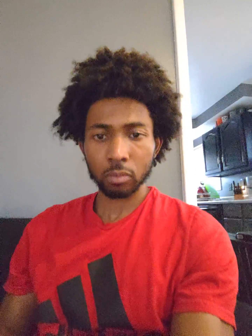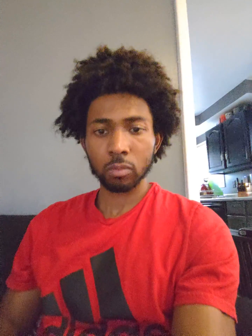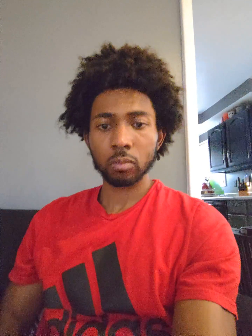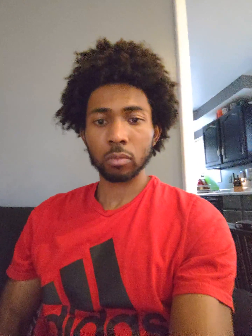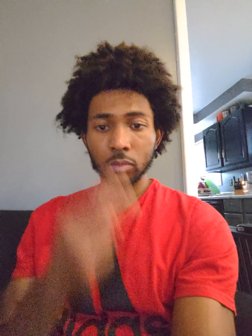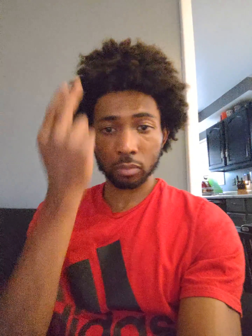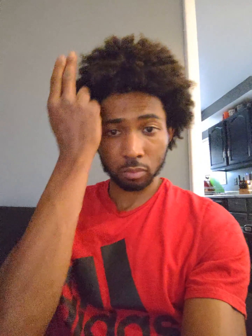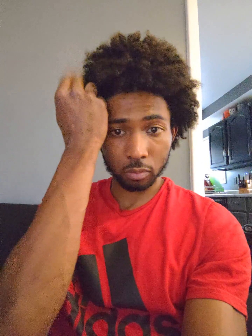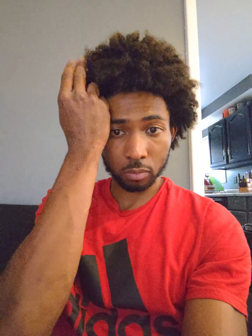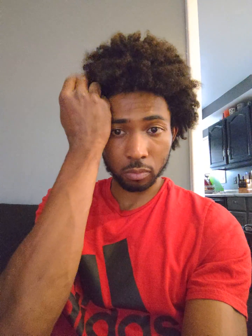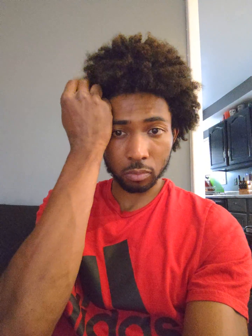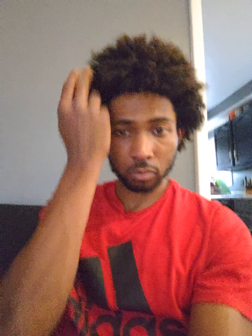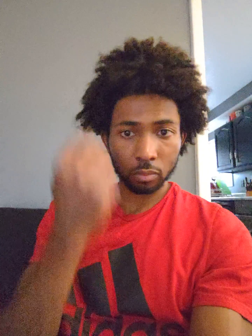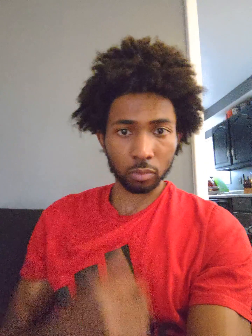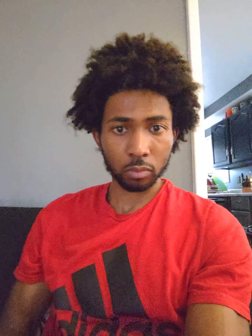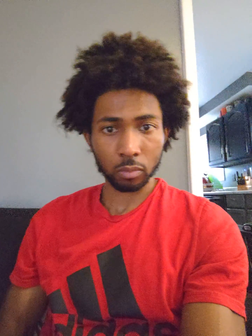bunny